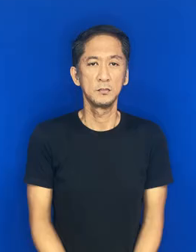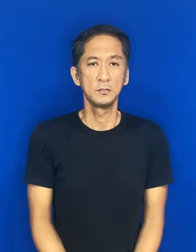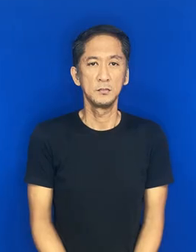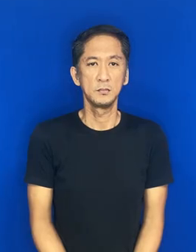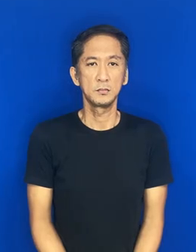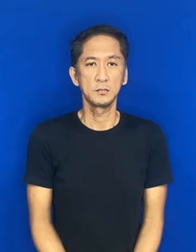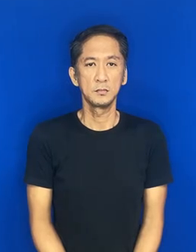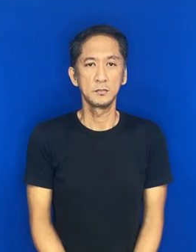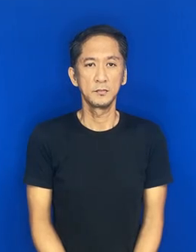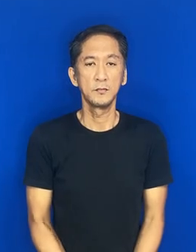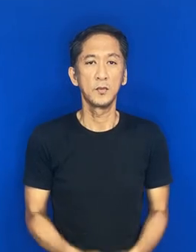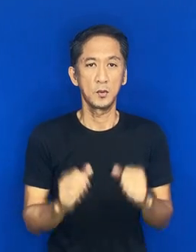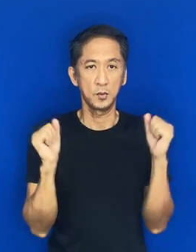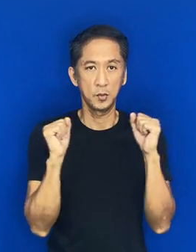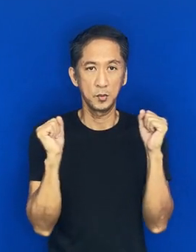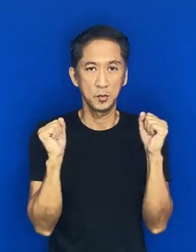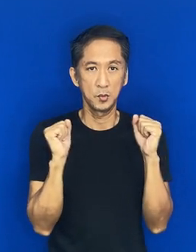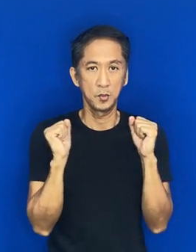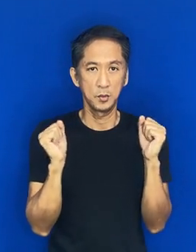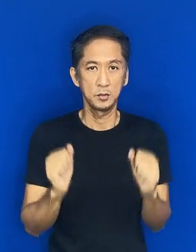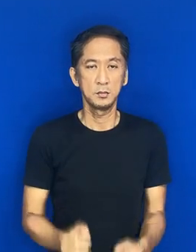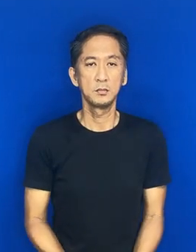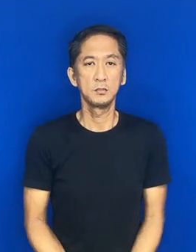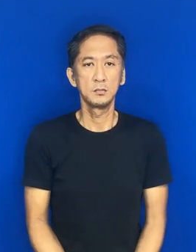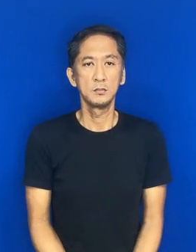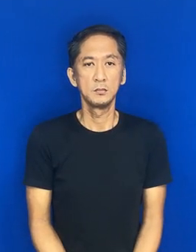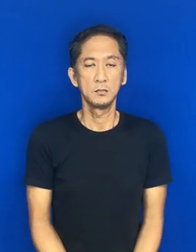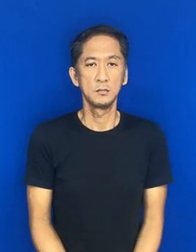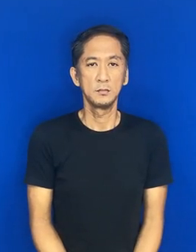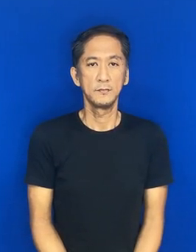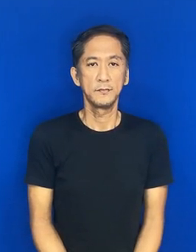cold